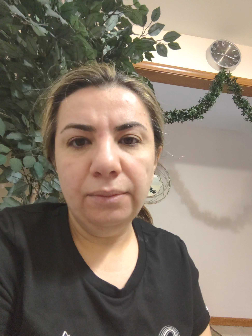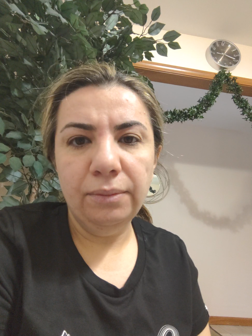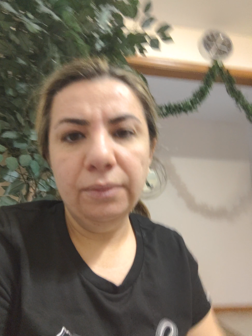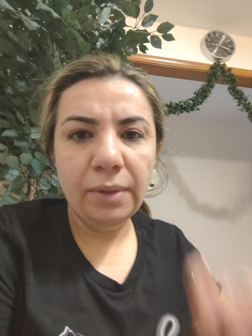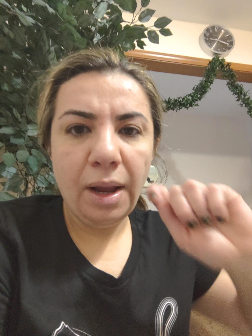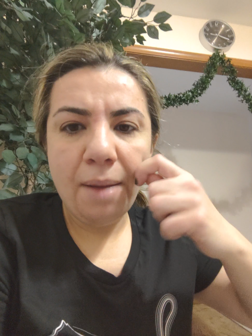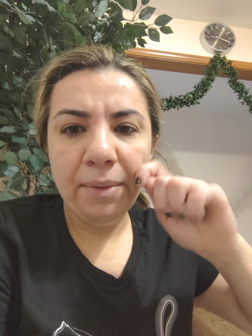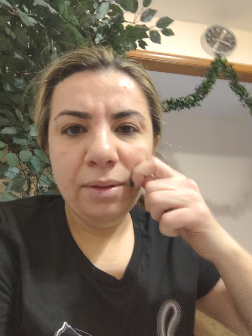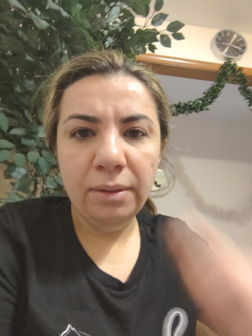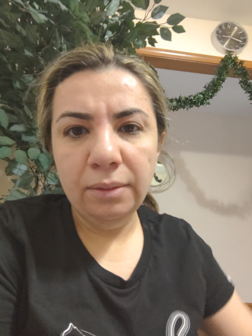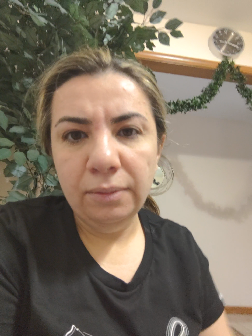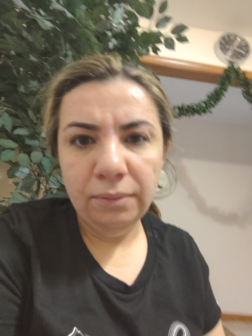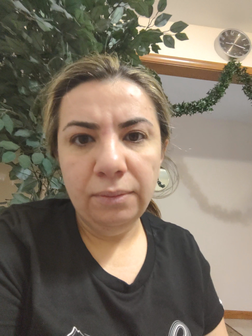apple